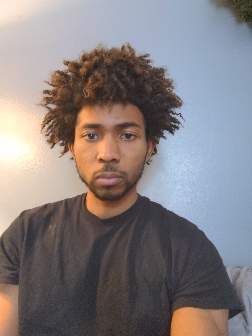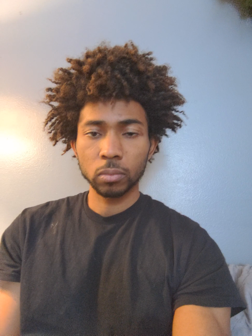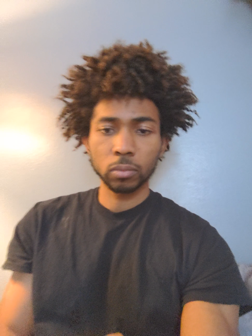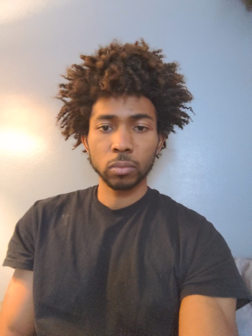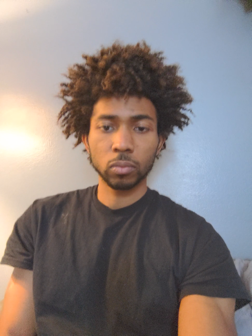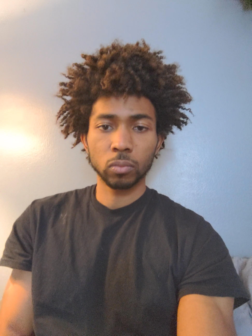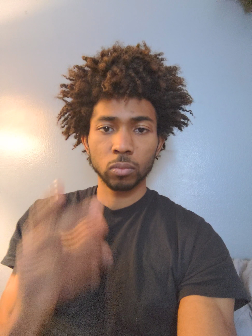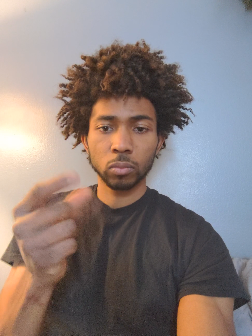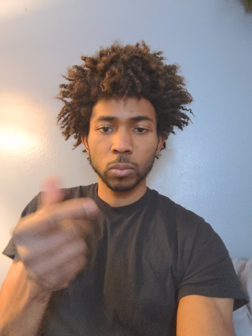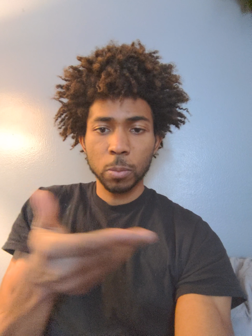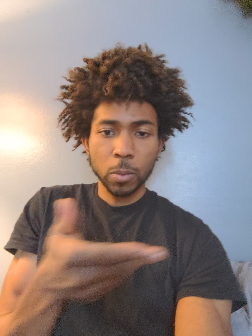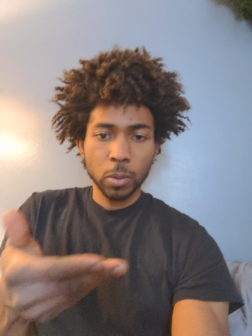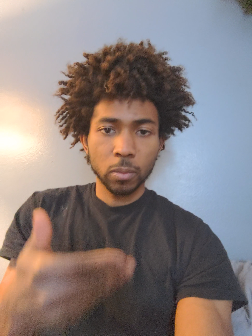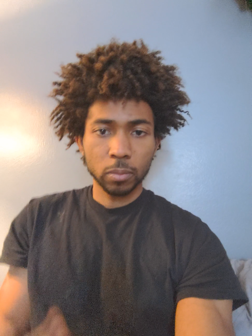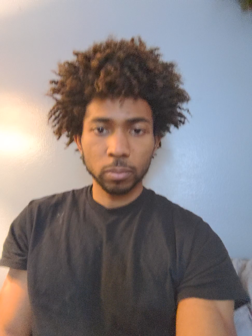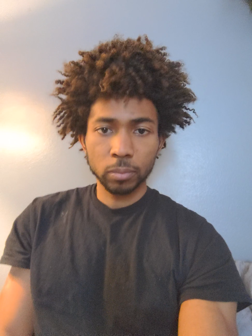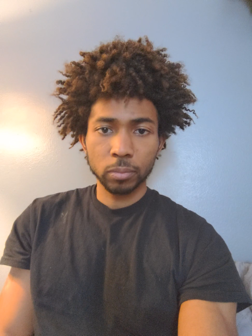puppy